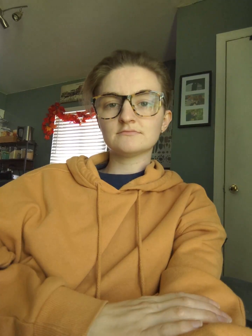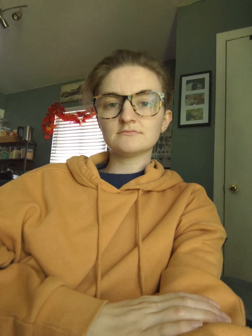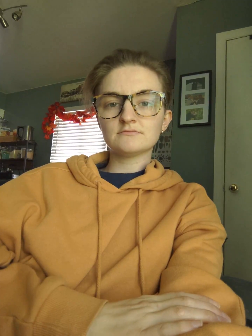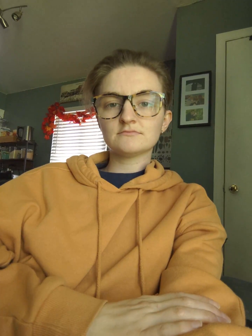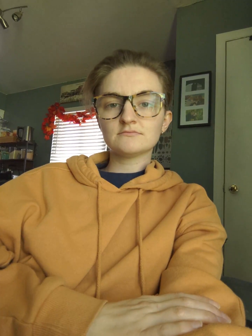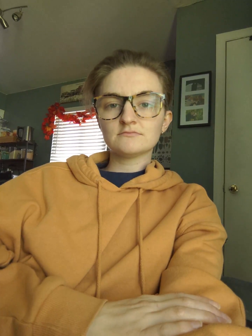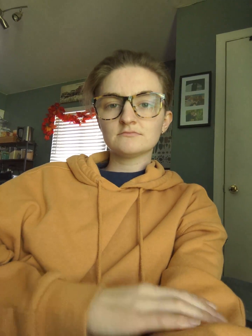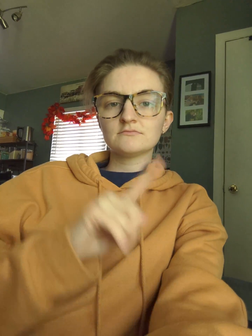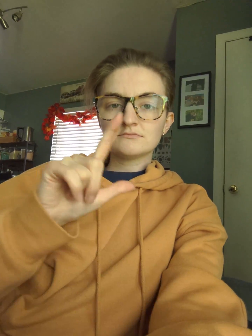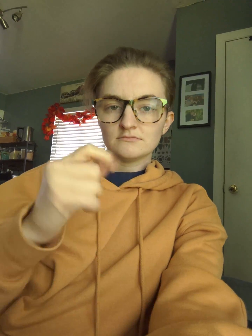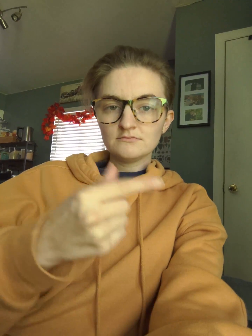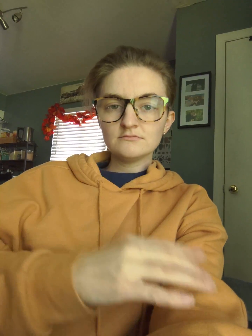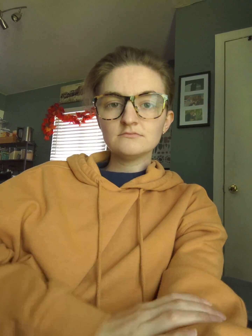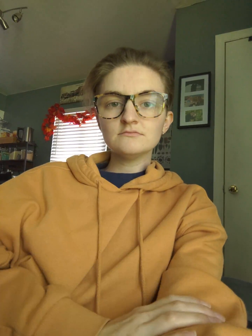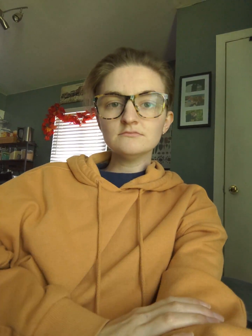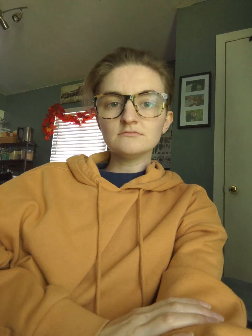leg